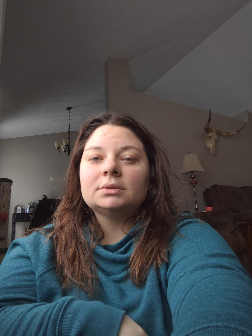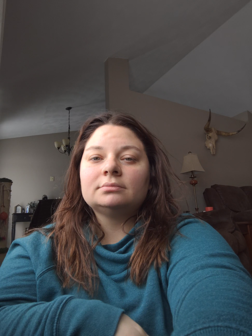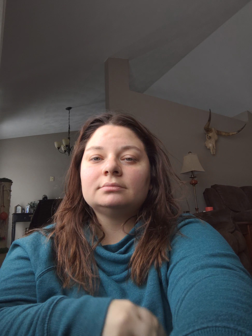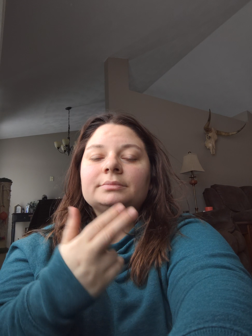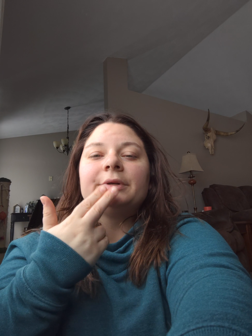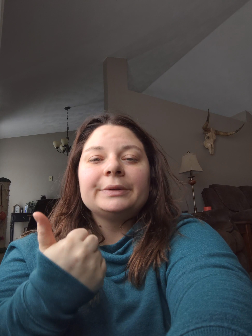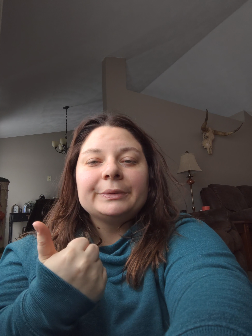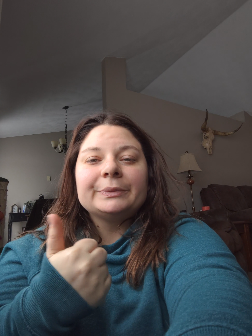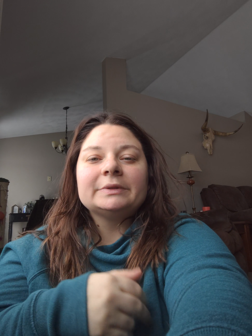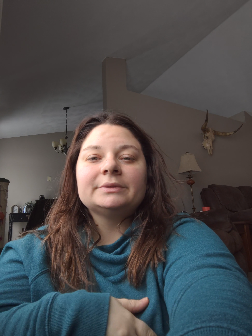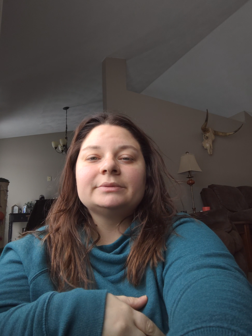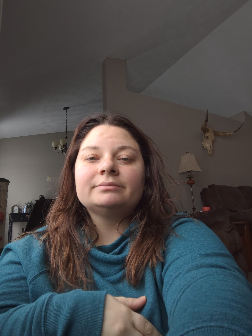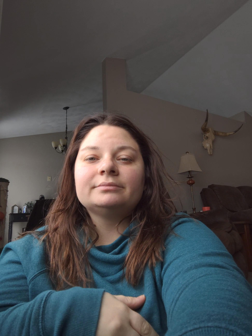cute